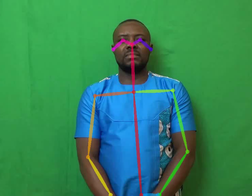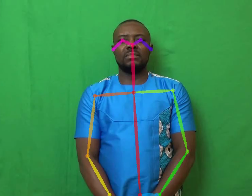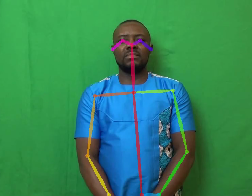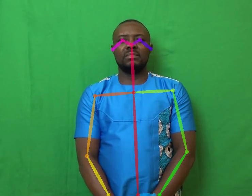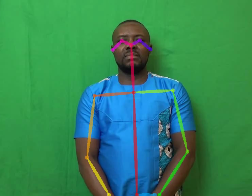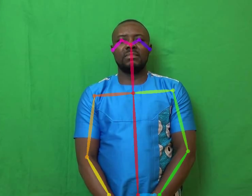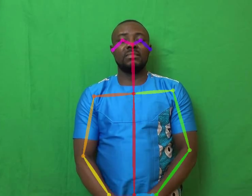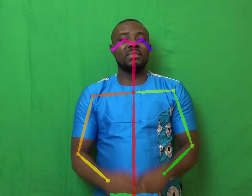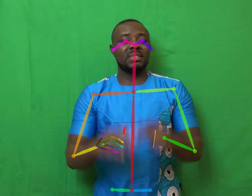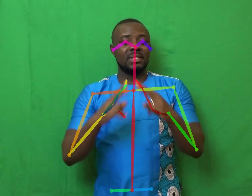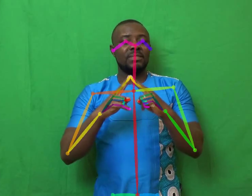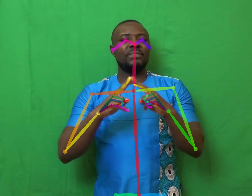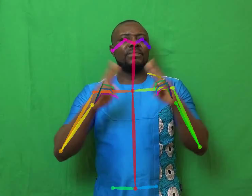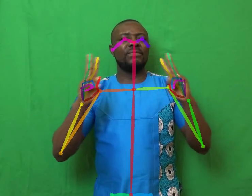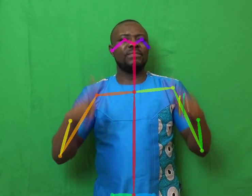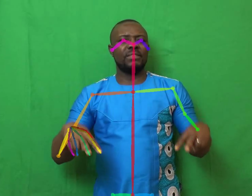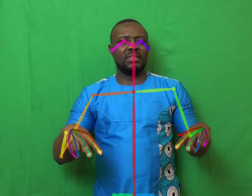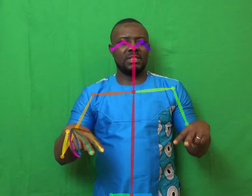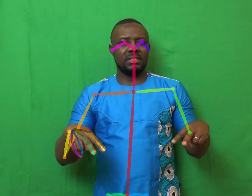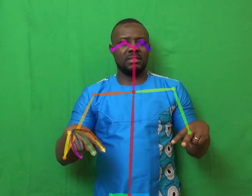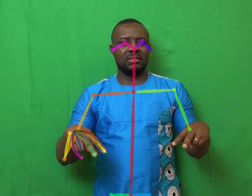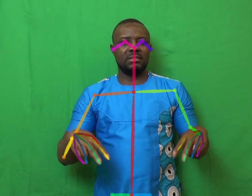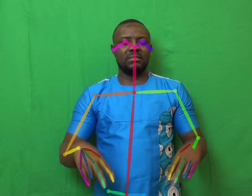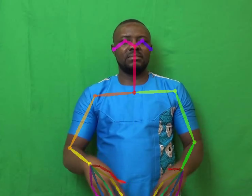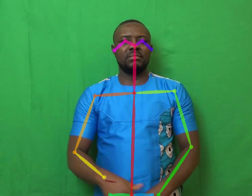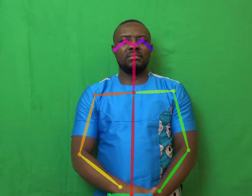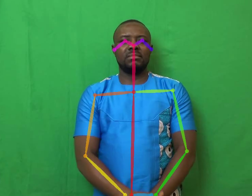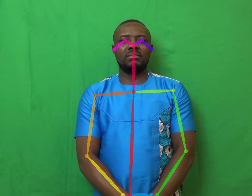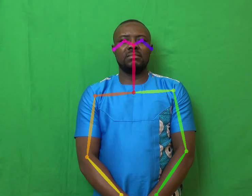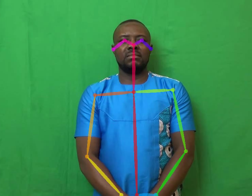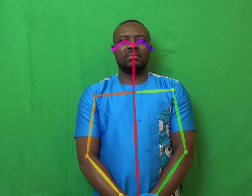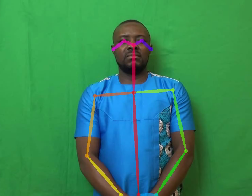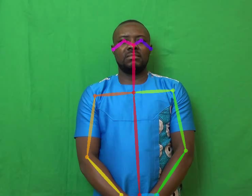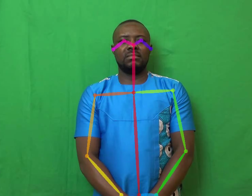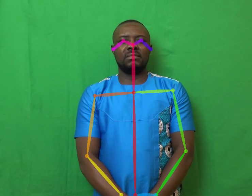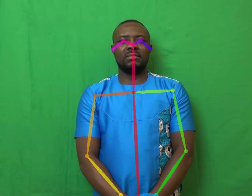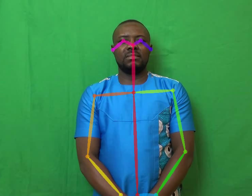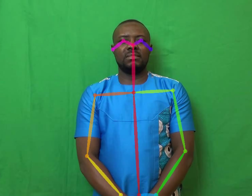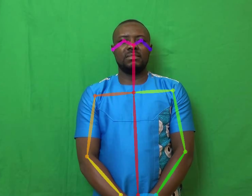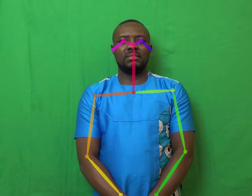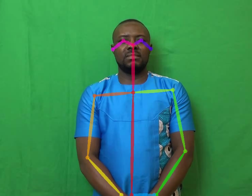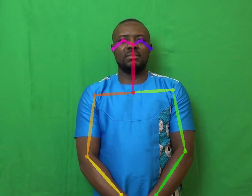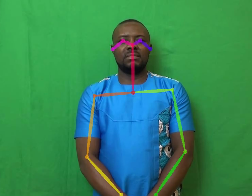village